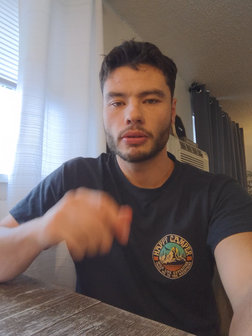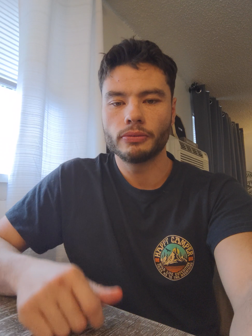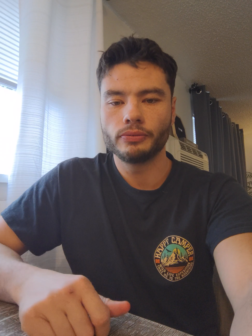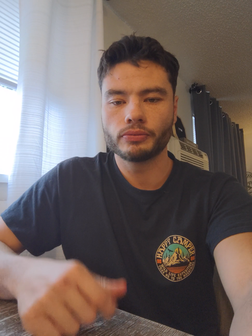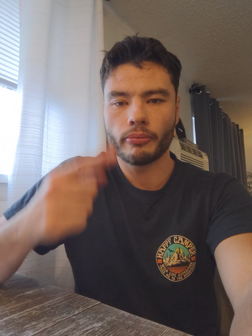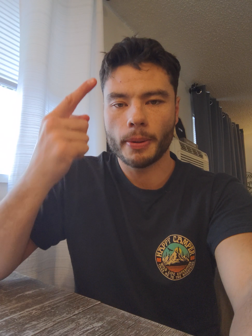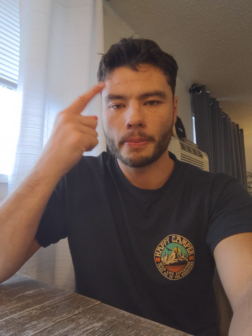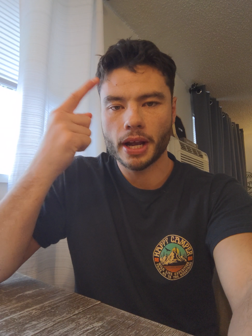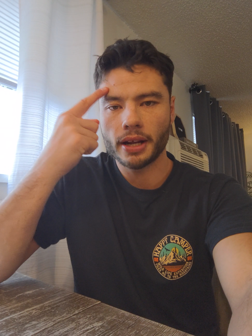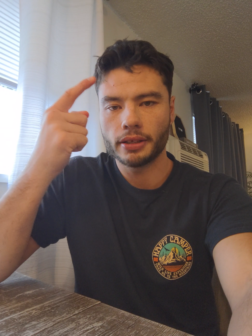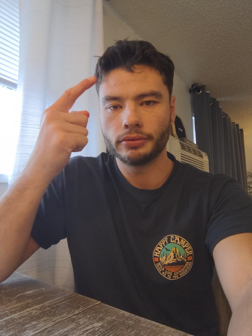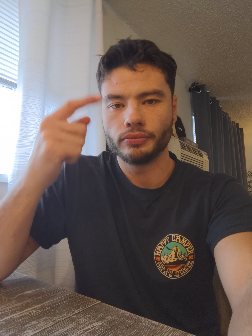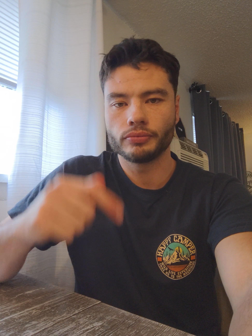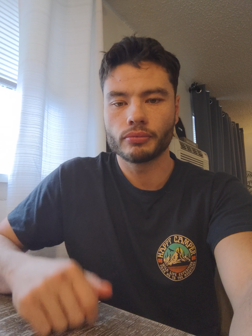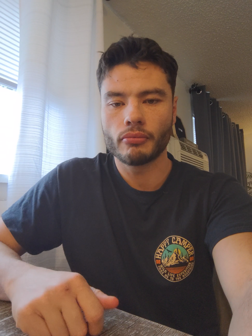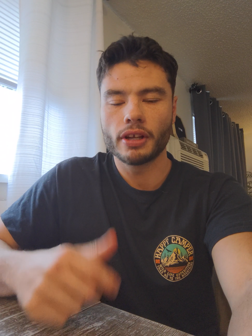penny